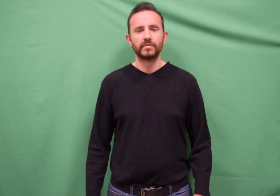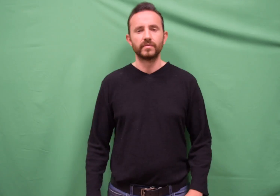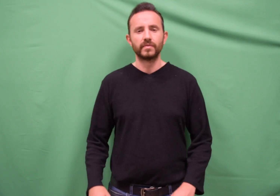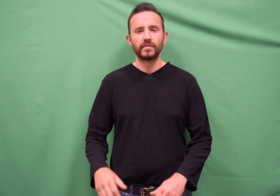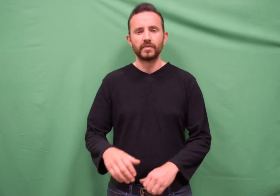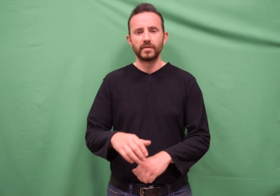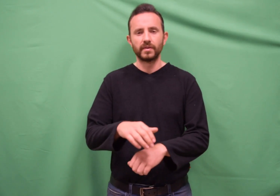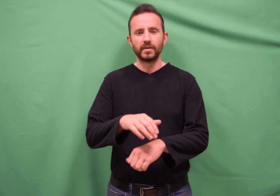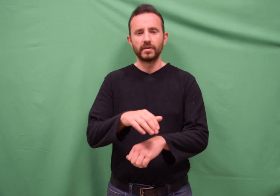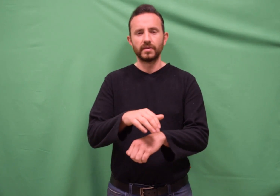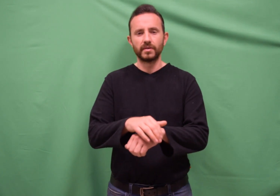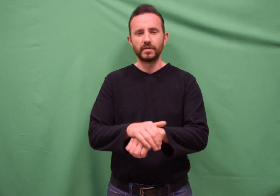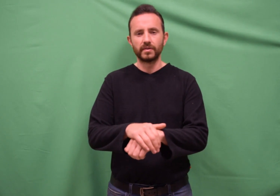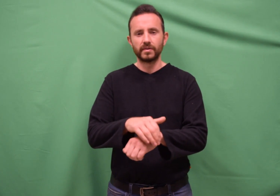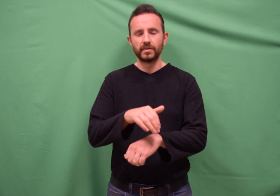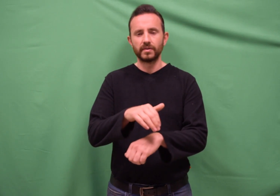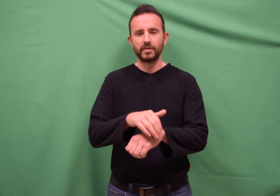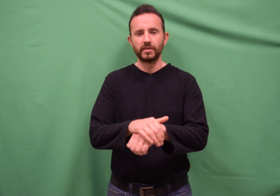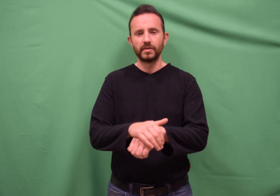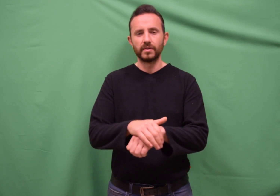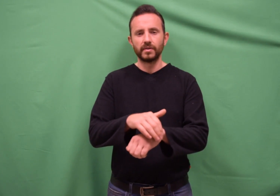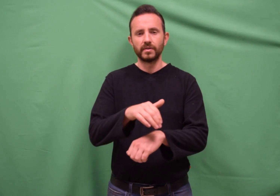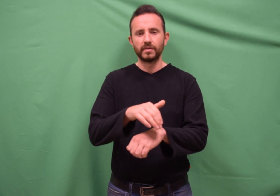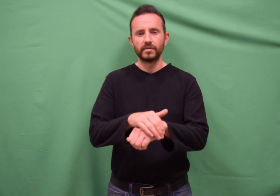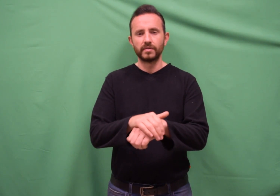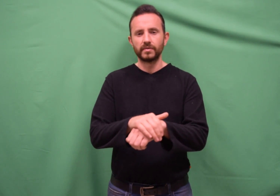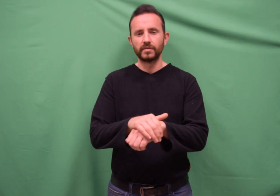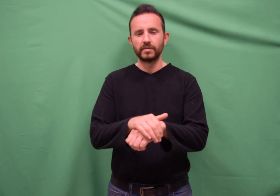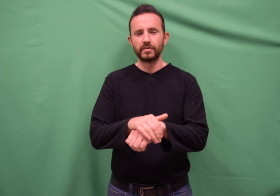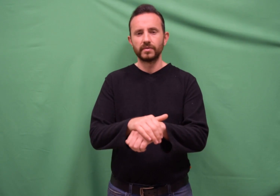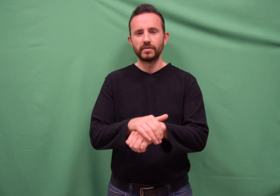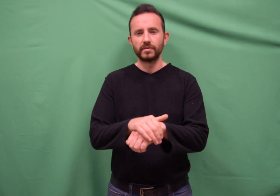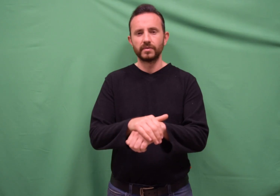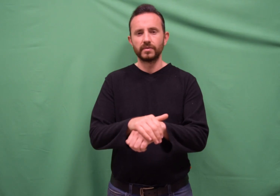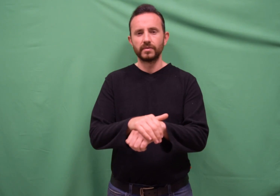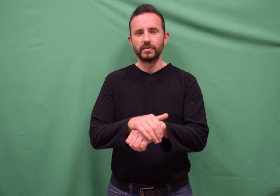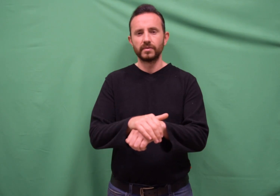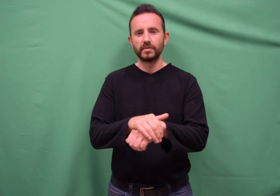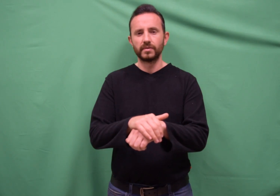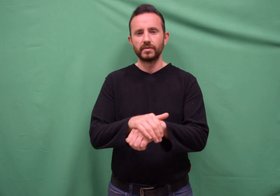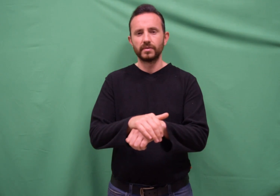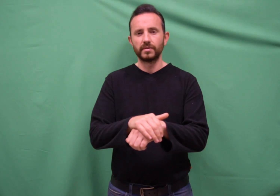amigo